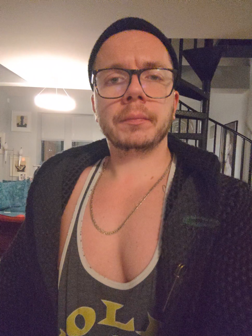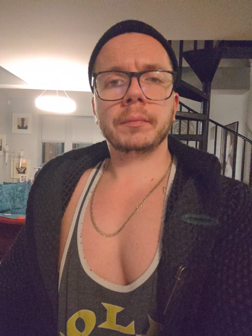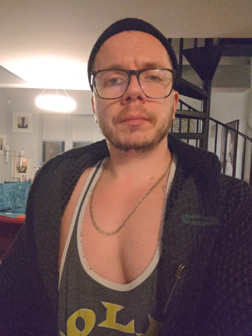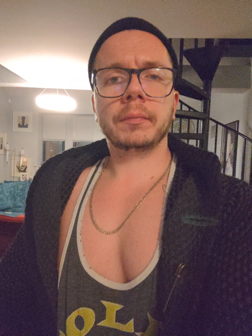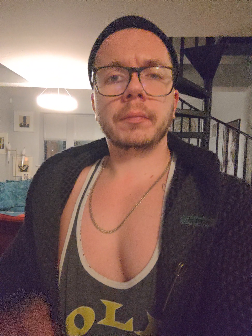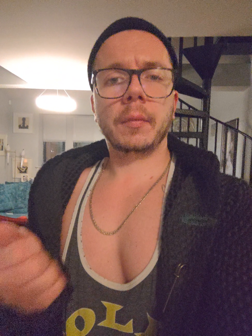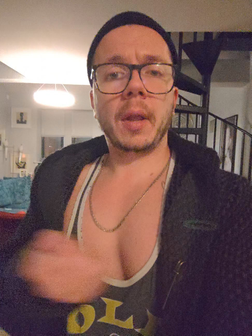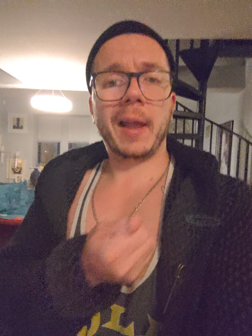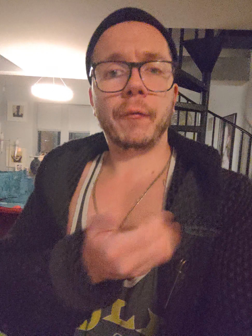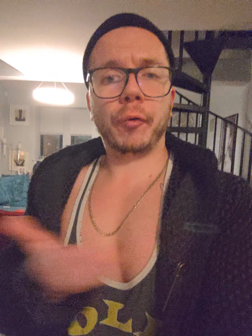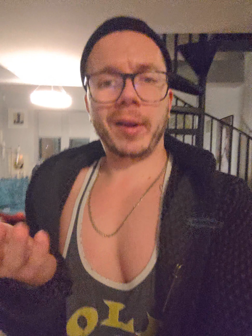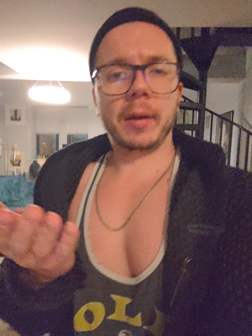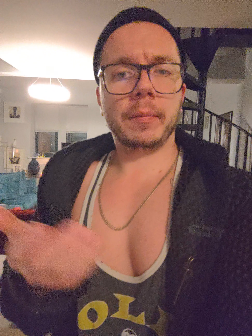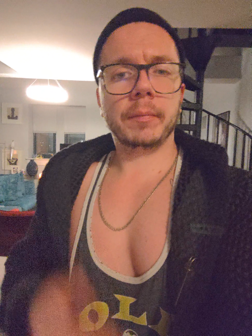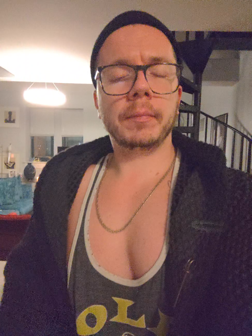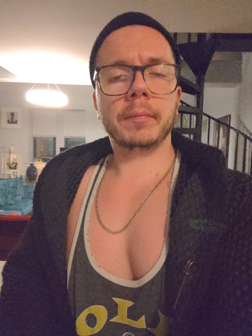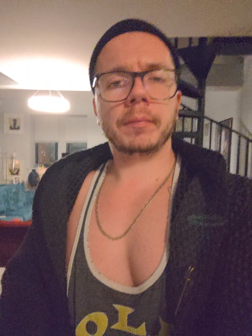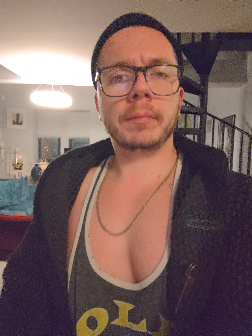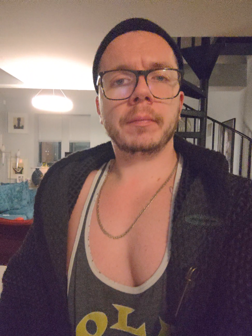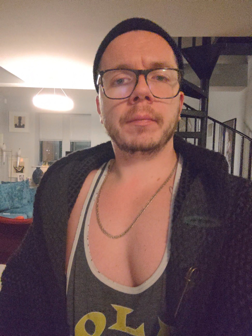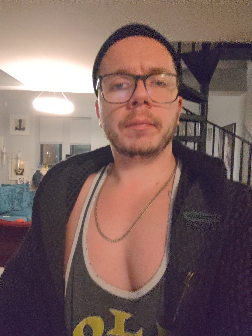every